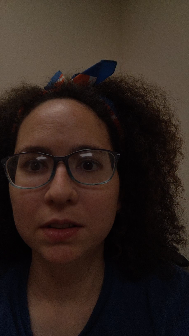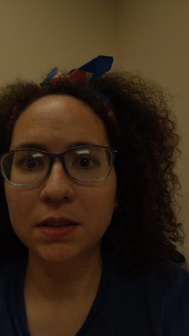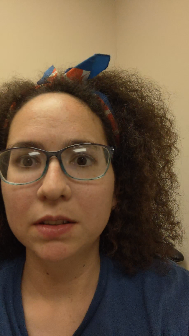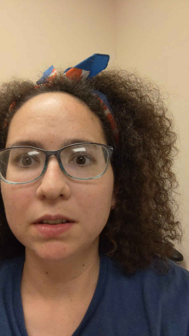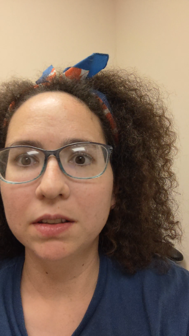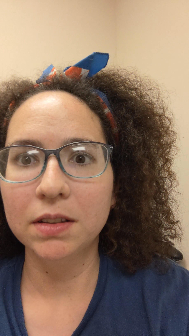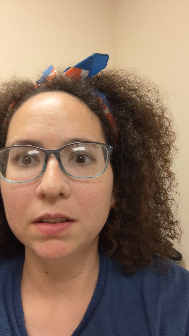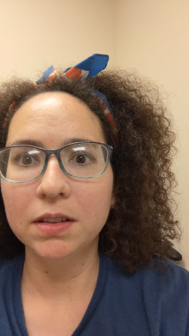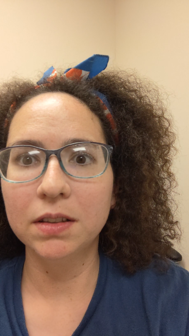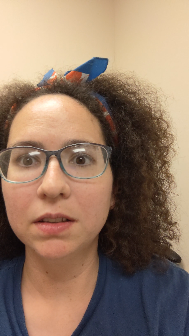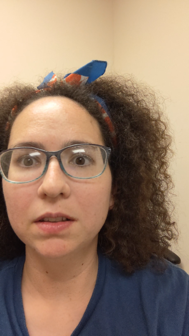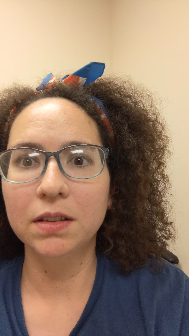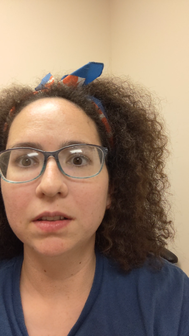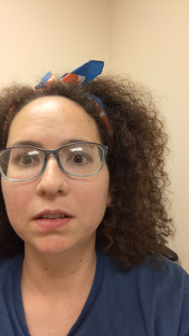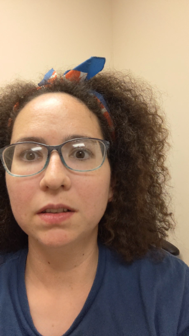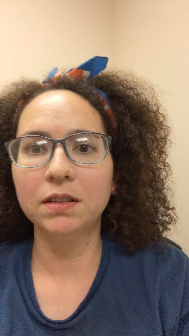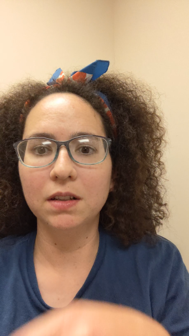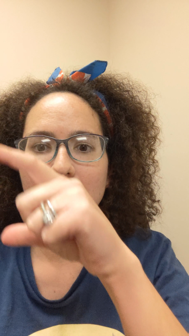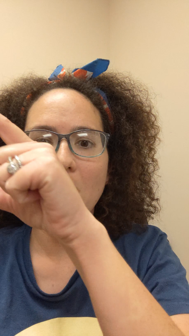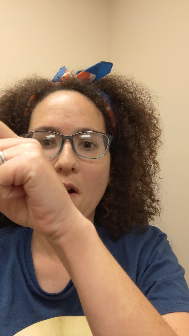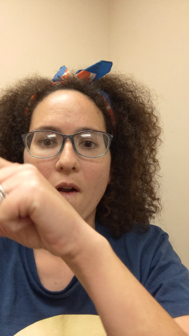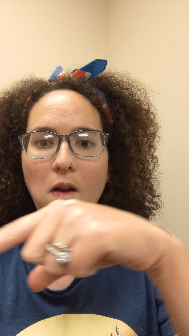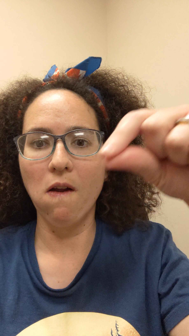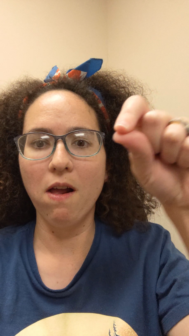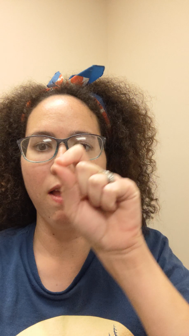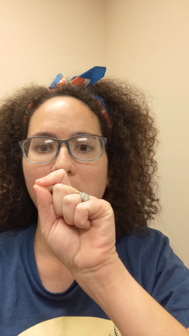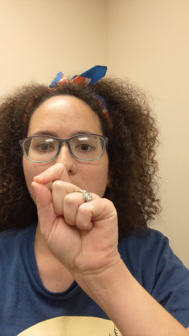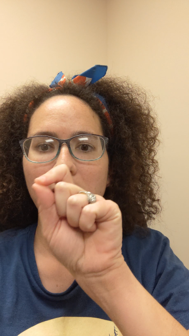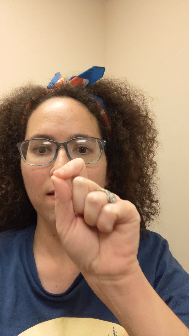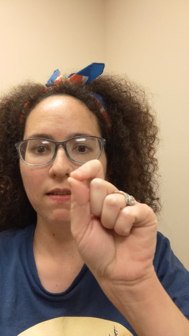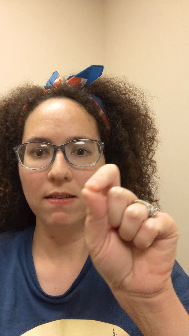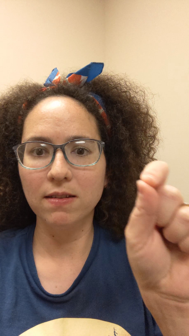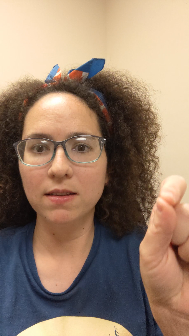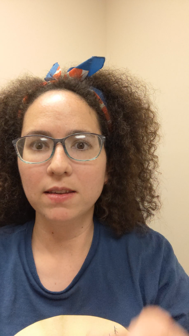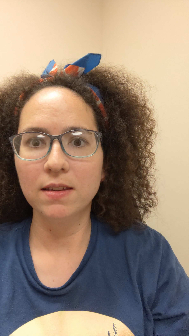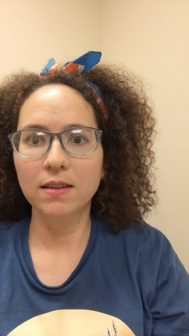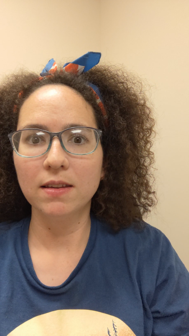peas